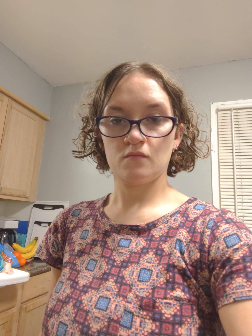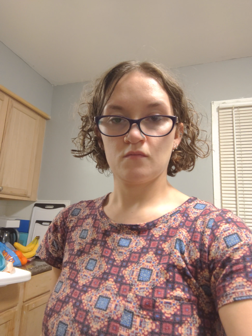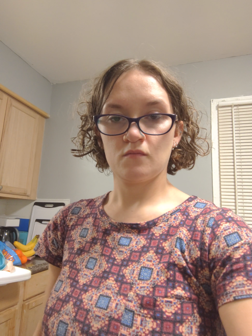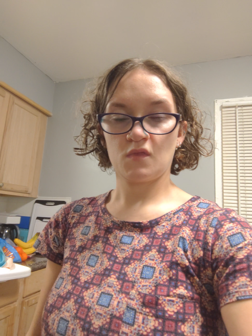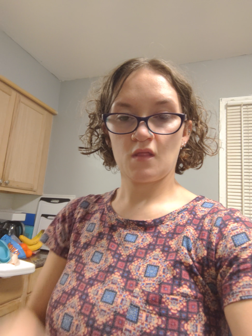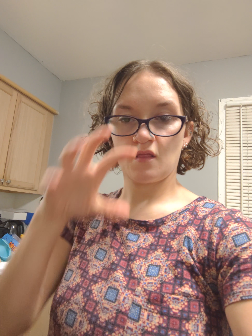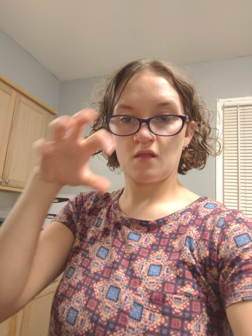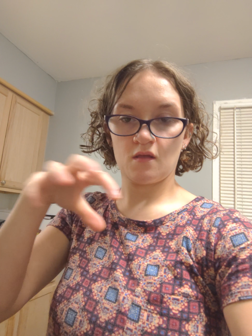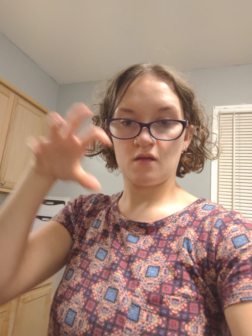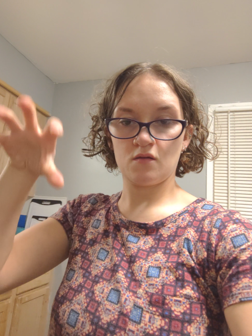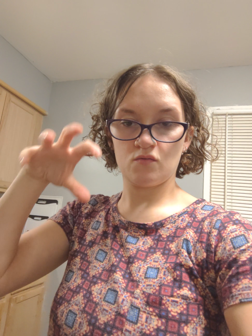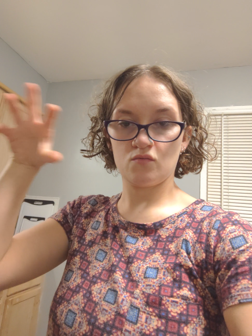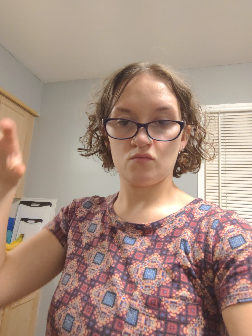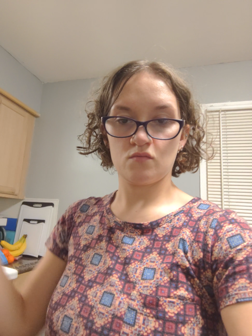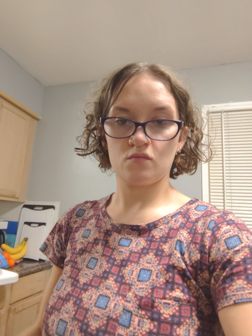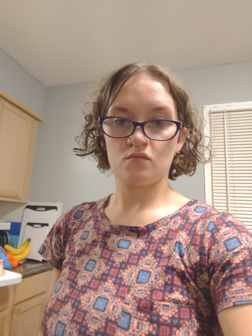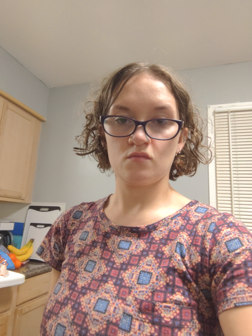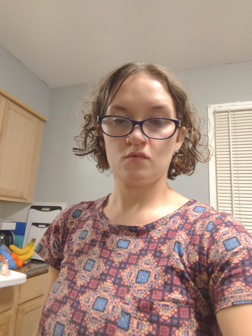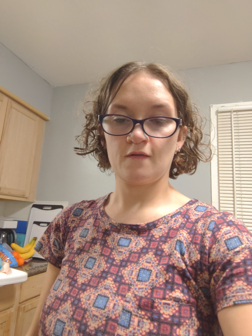cloud